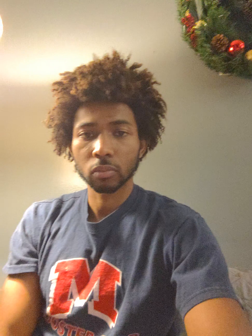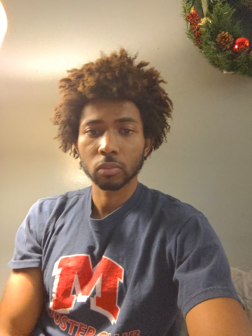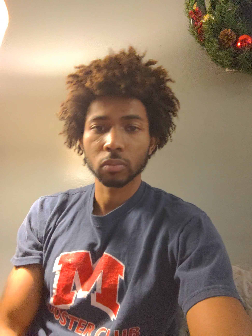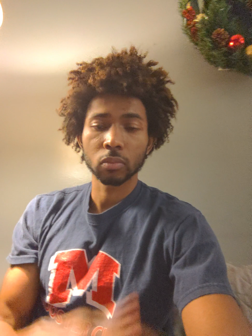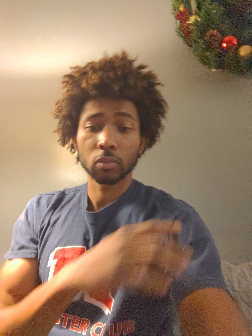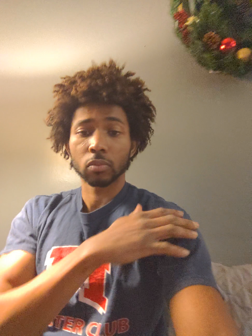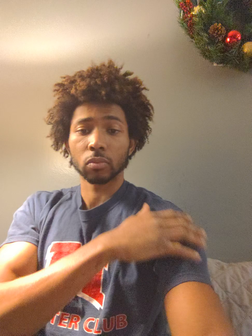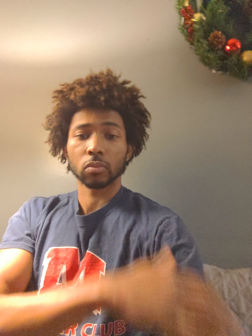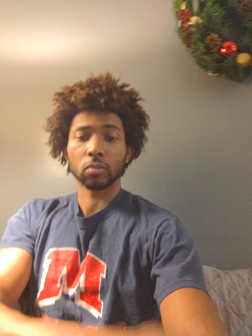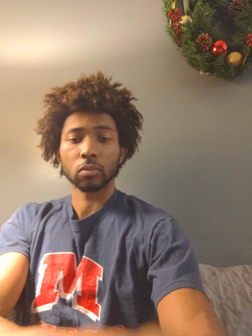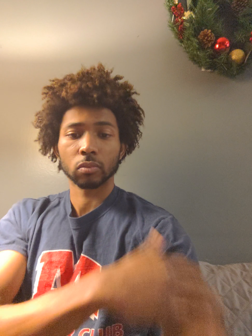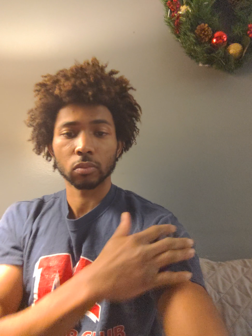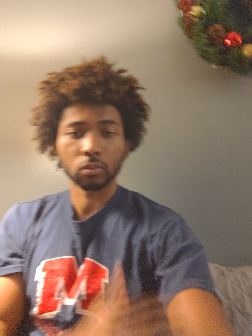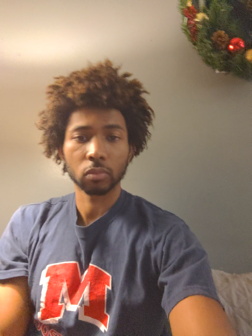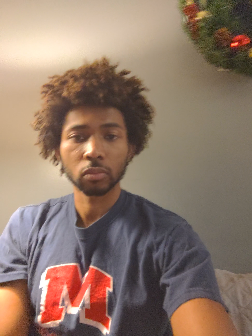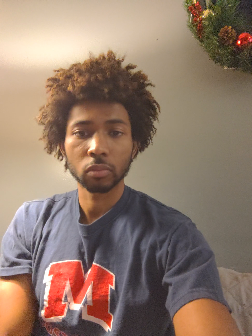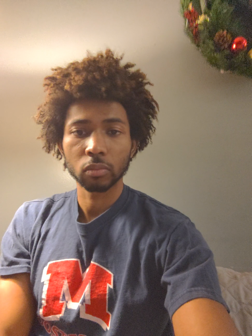arm